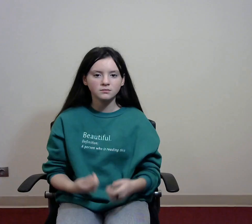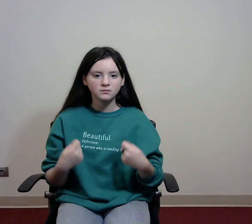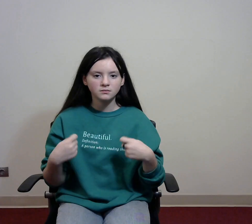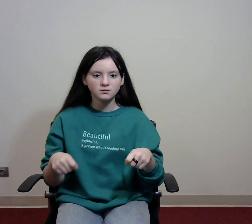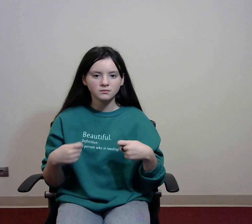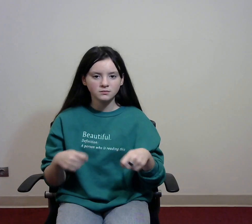satıcı